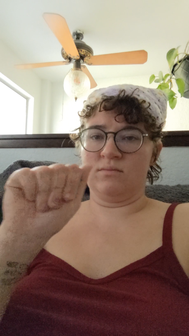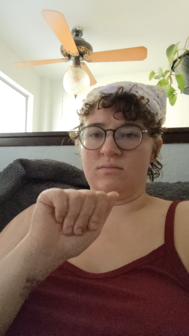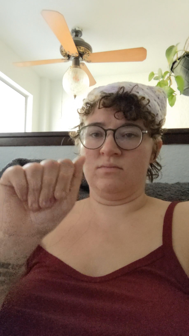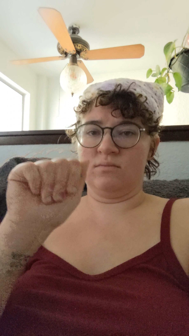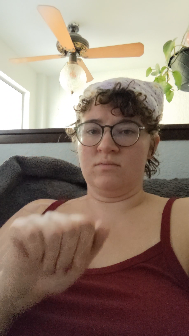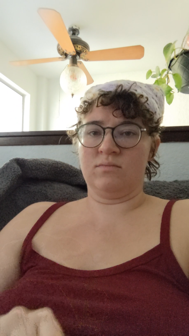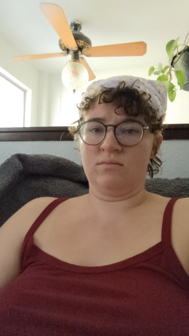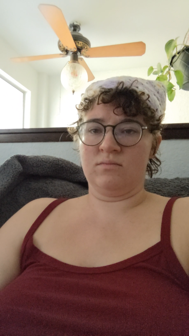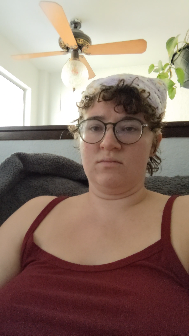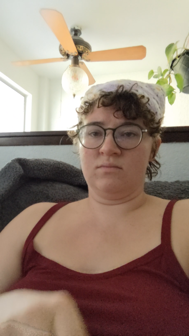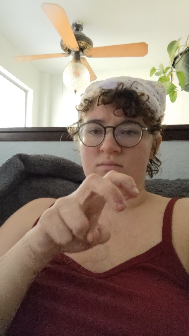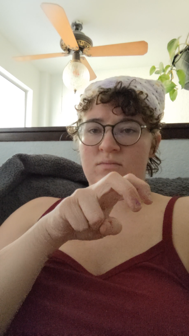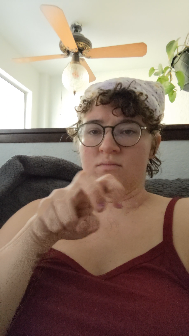bench